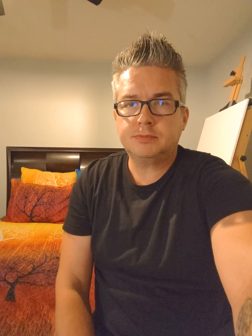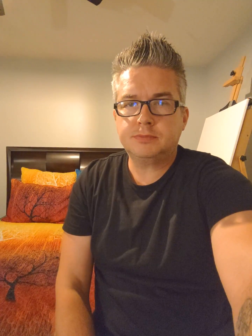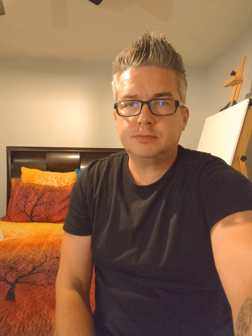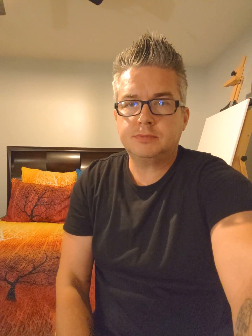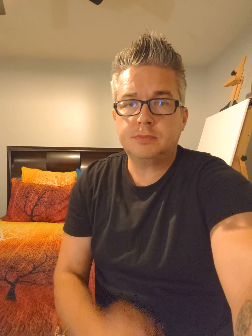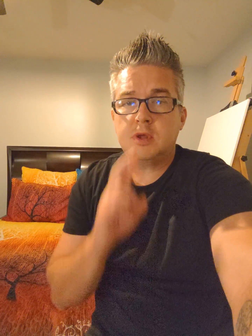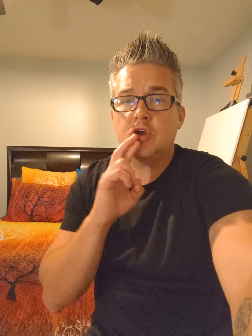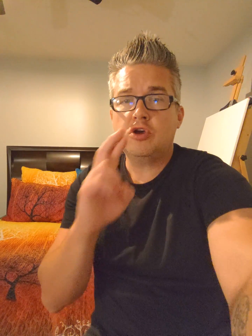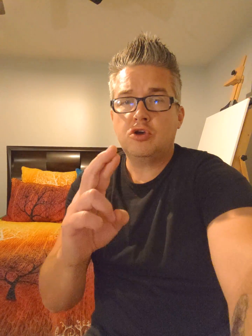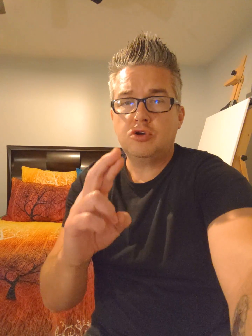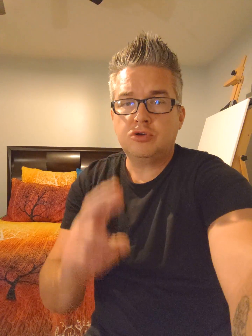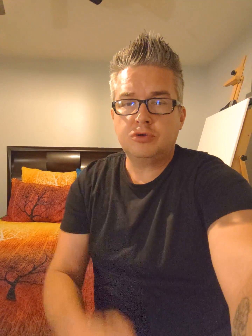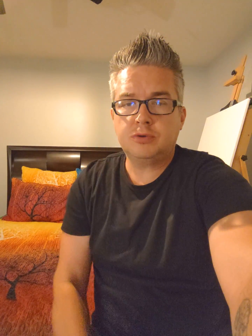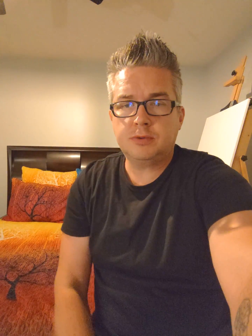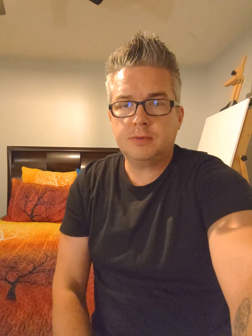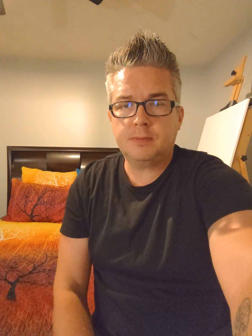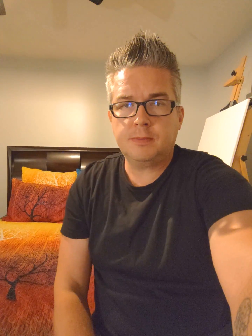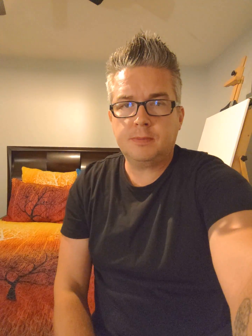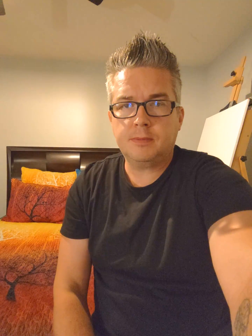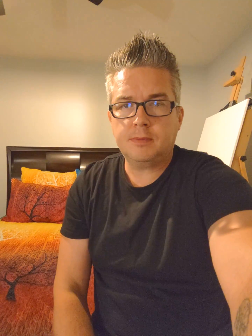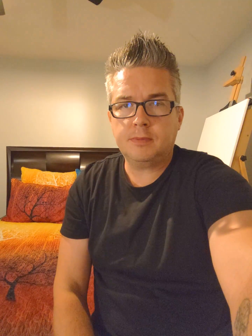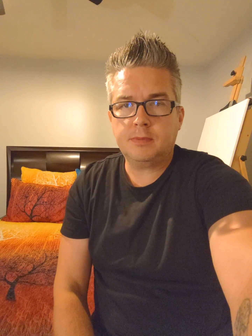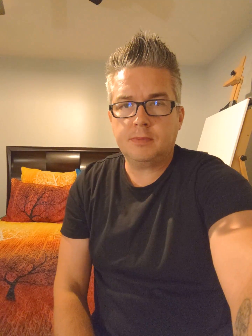are